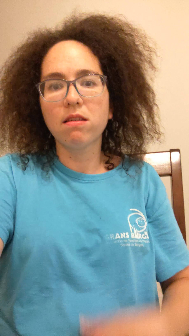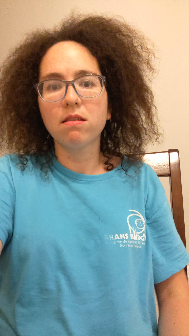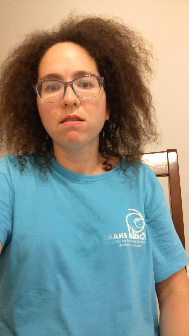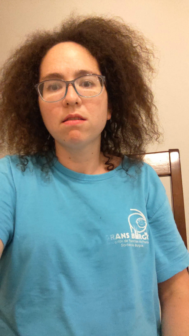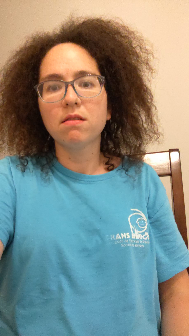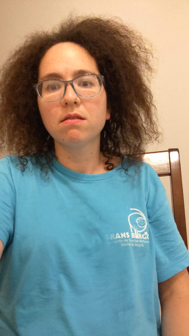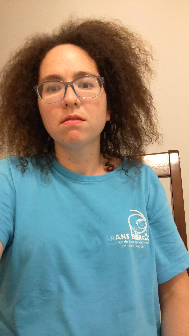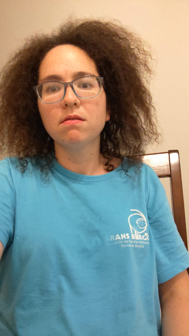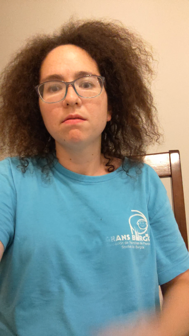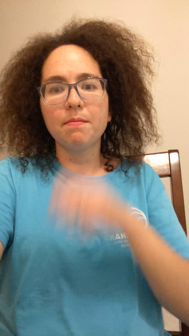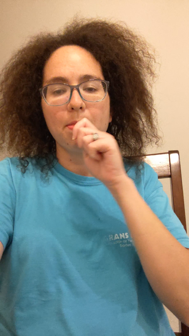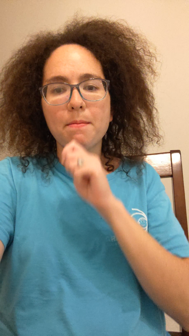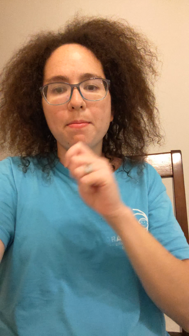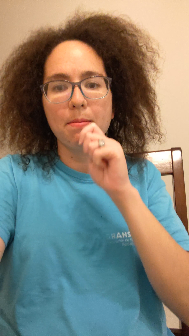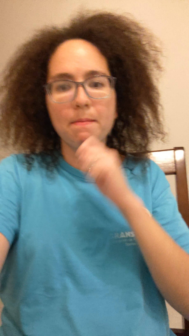popsicle